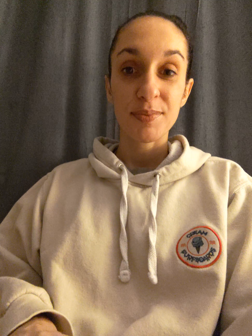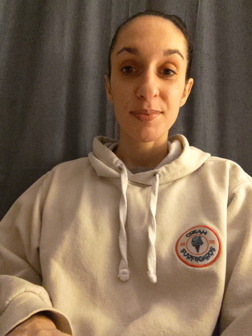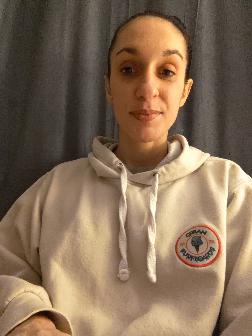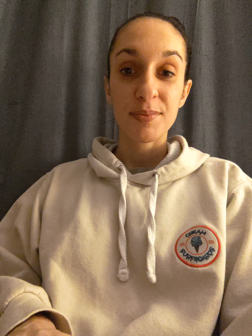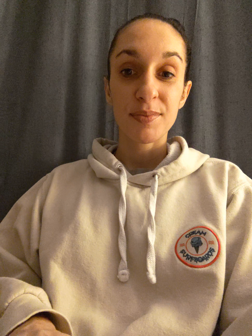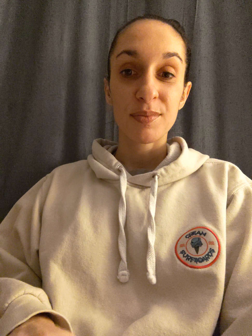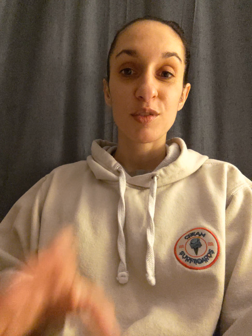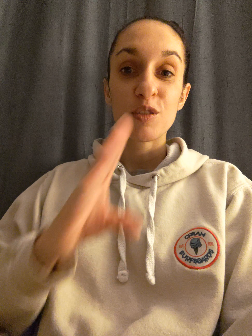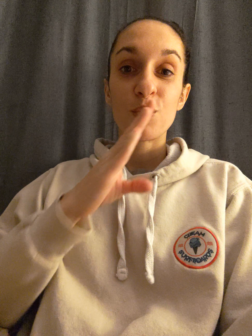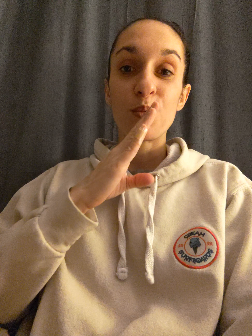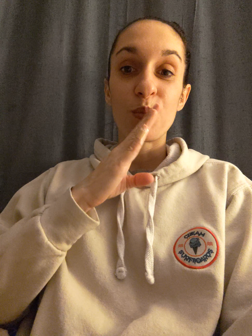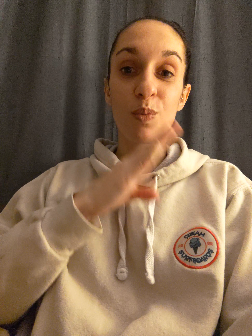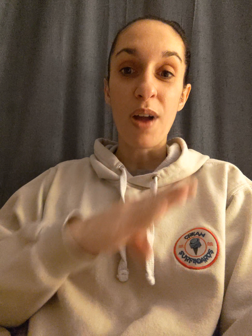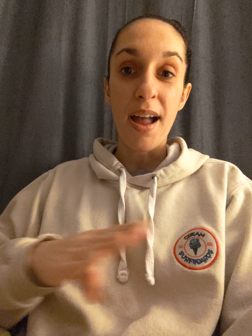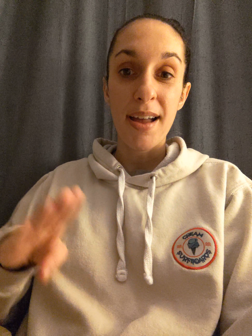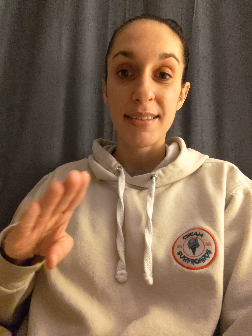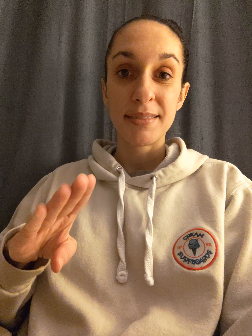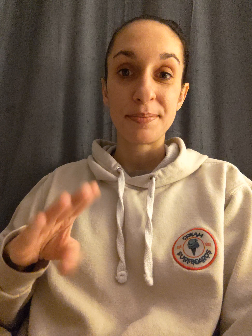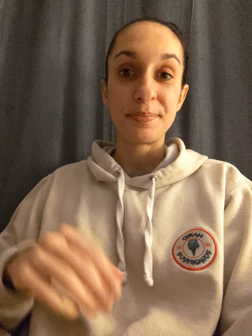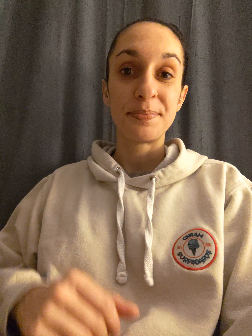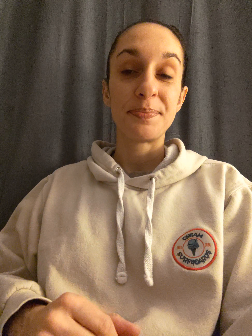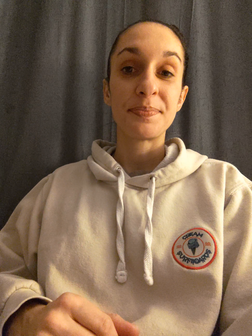quiet